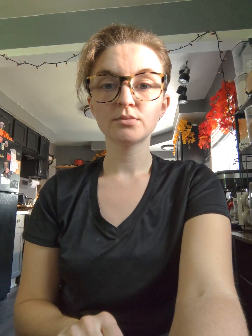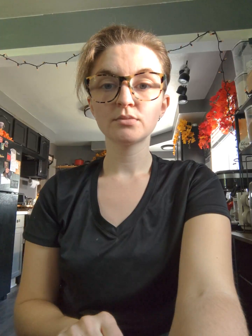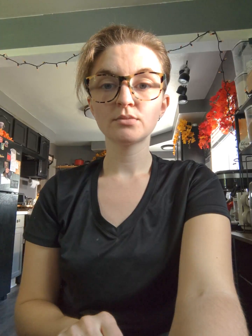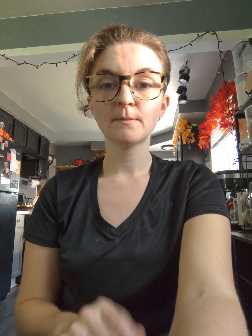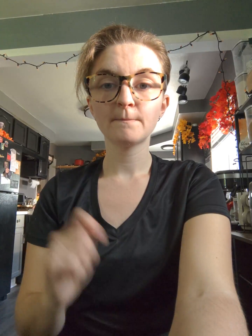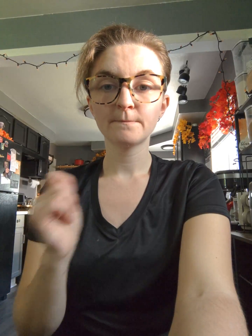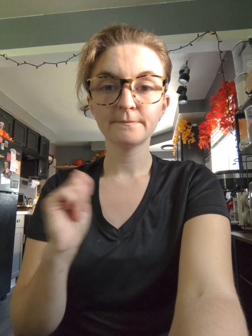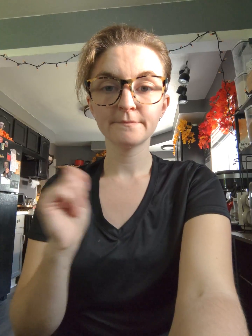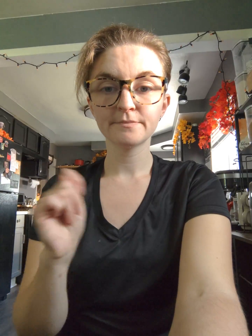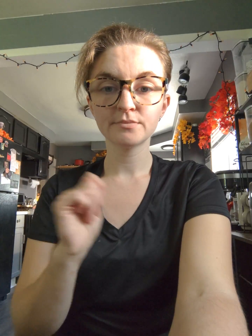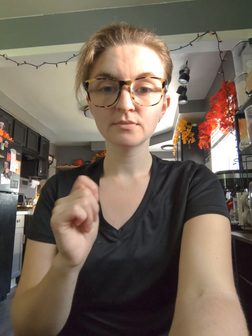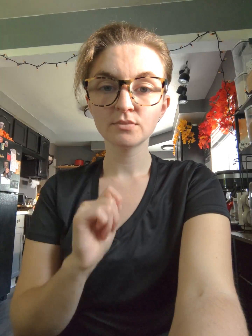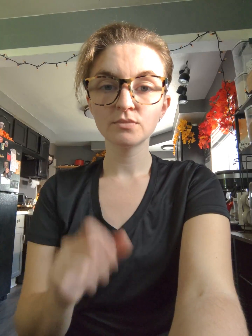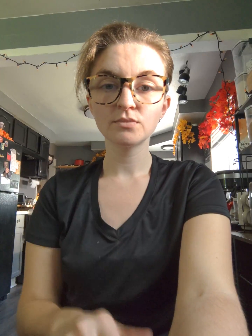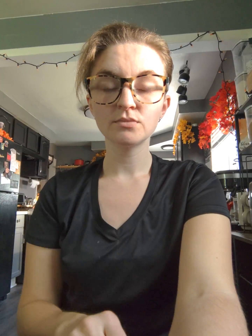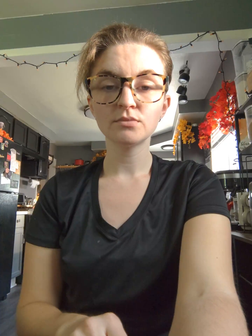bathroom